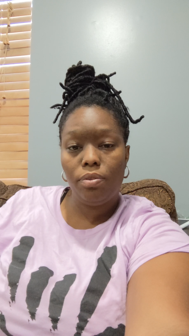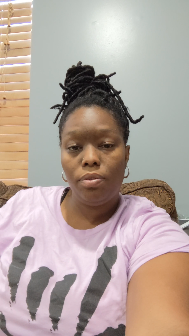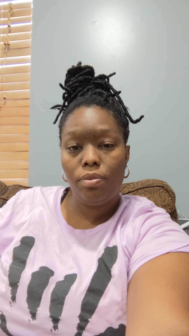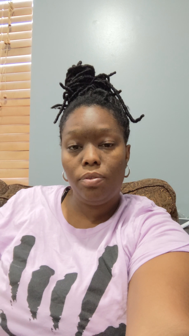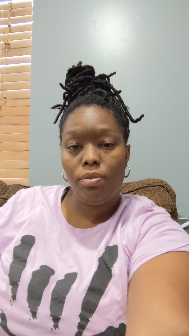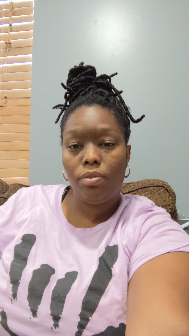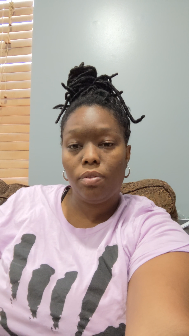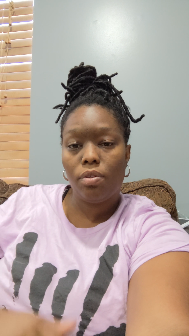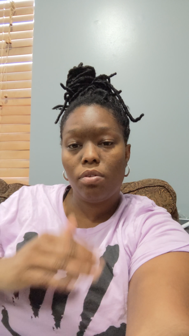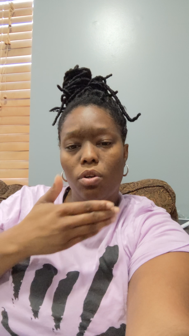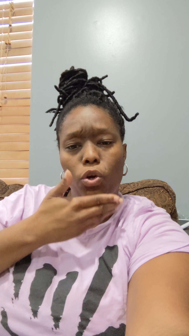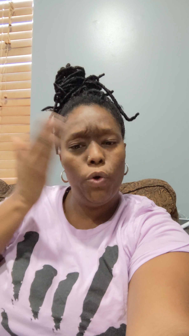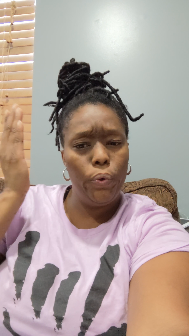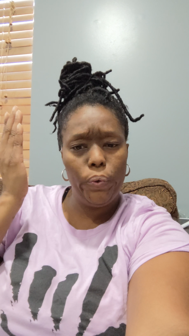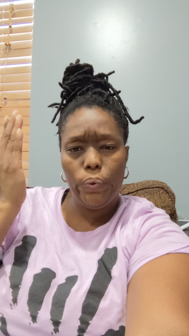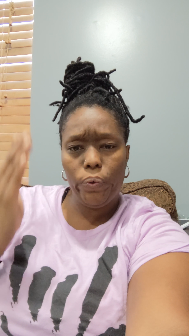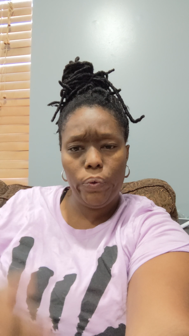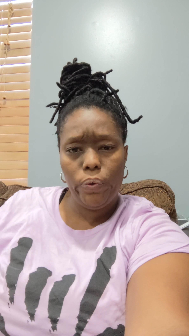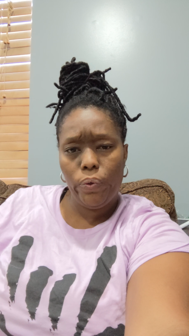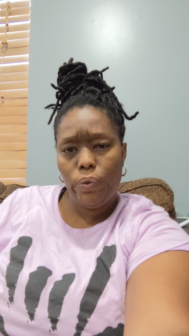all gone